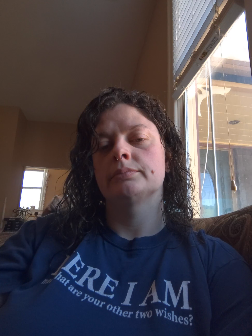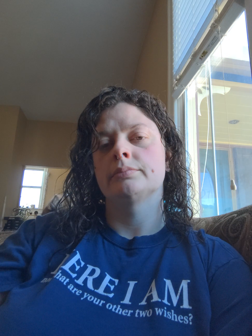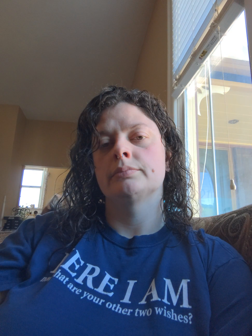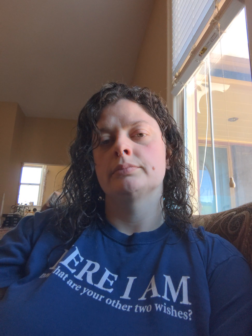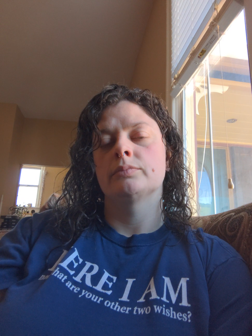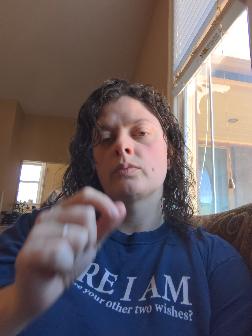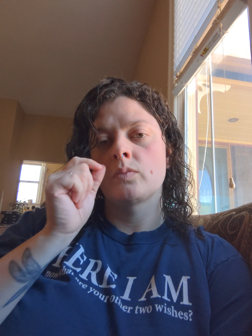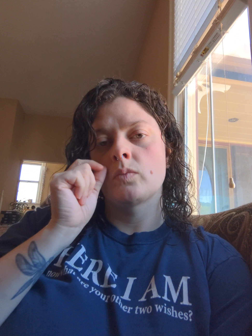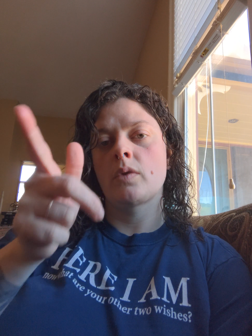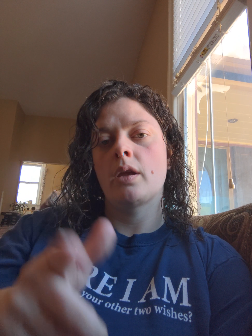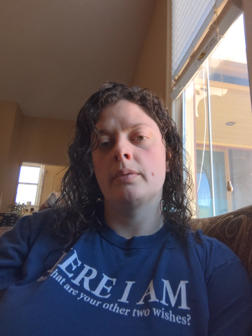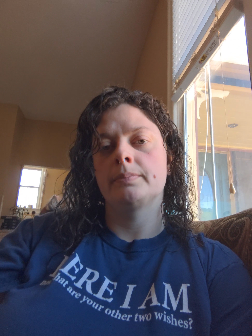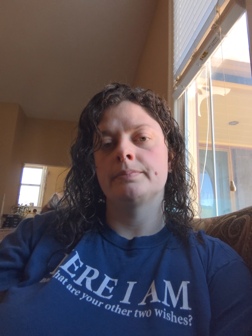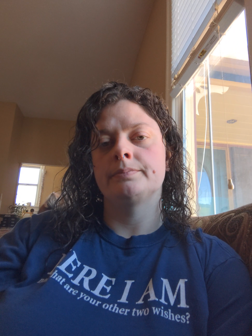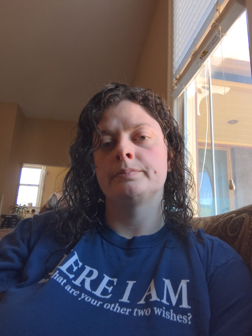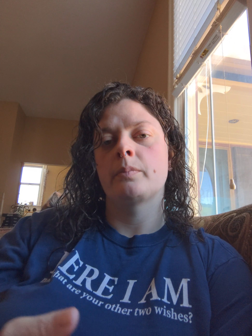wake